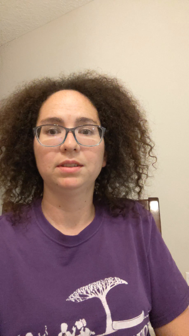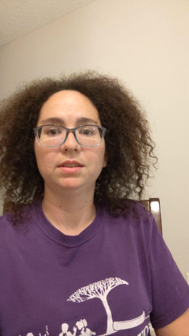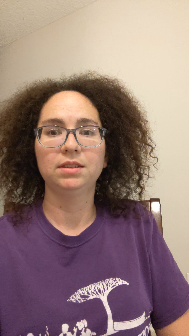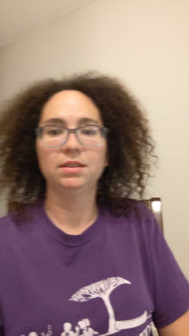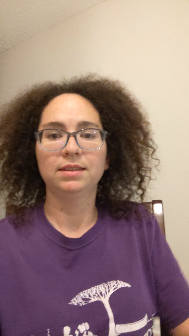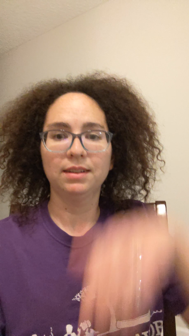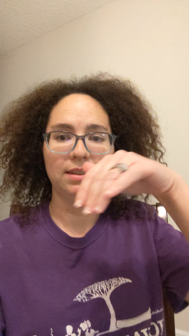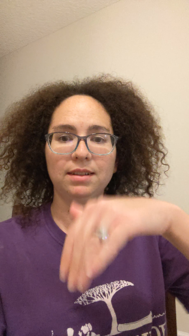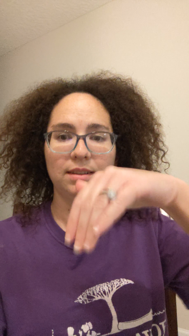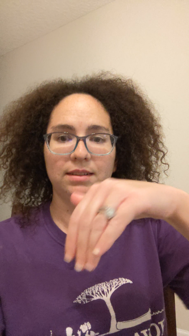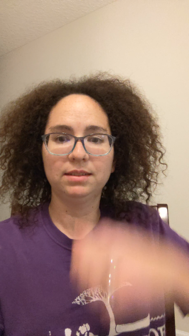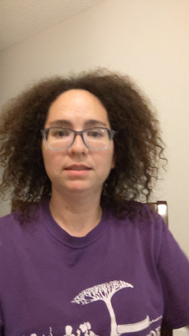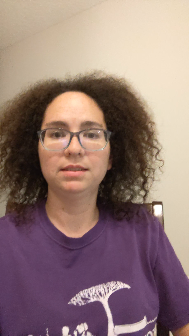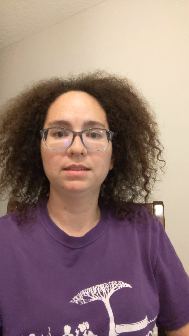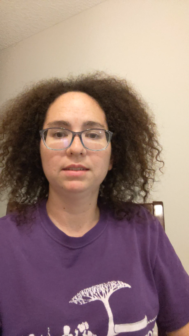doctor